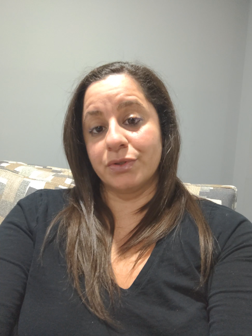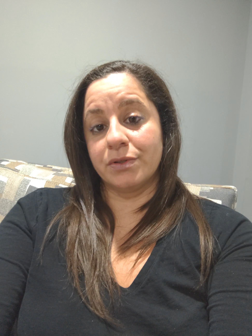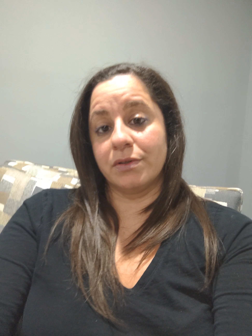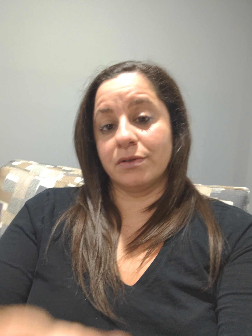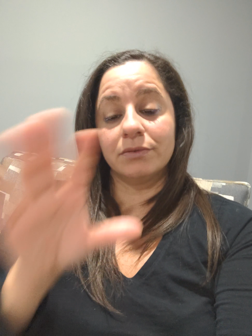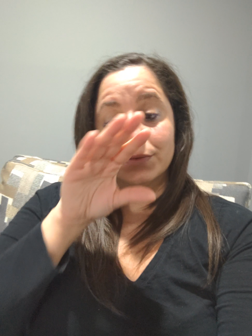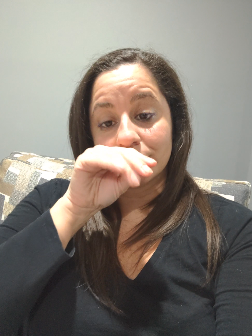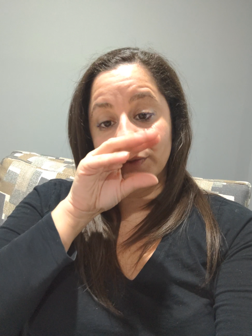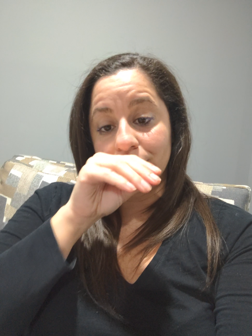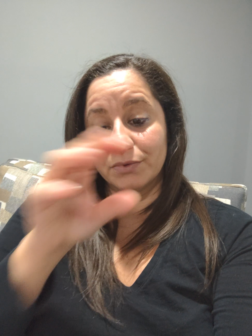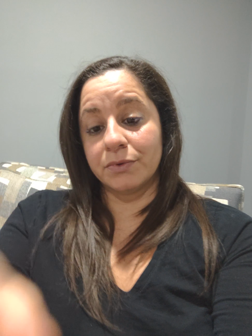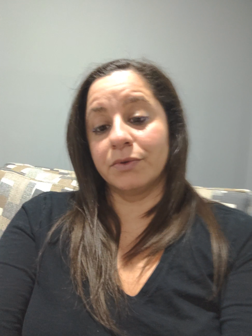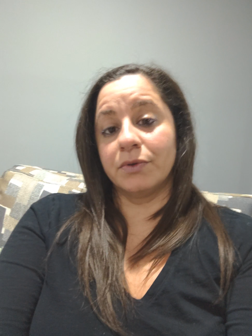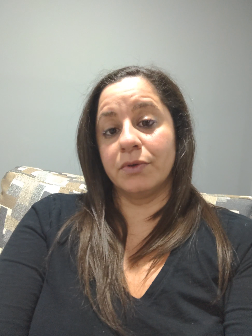goose